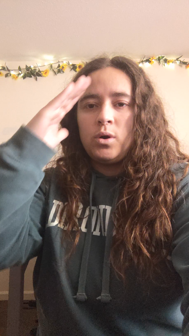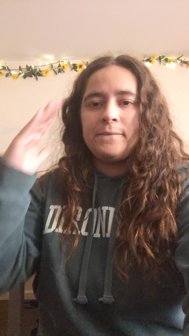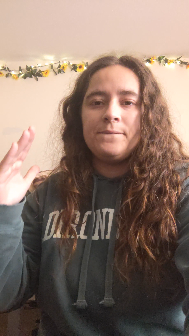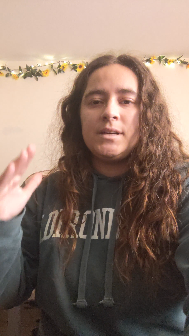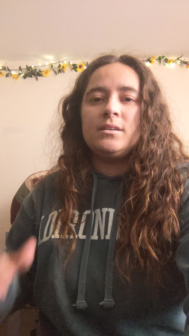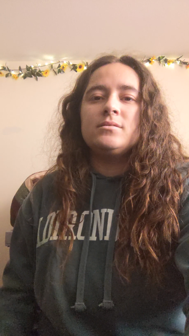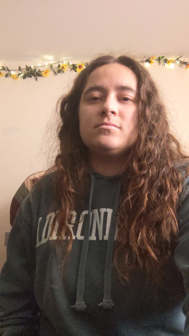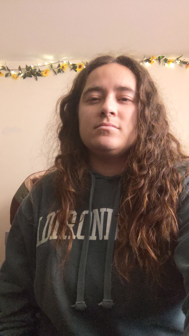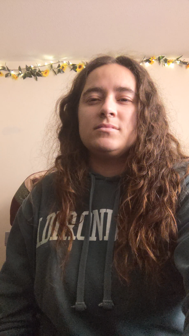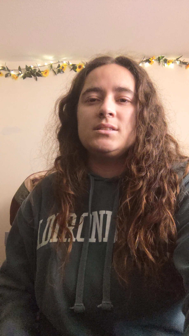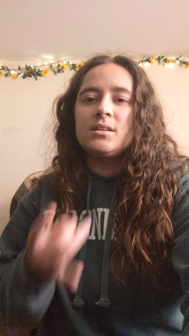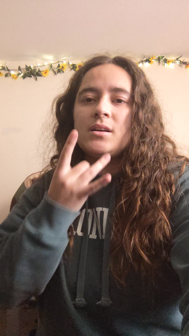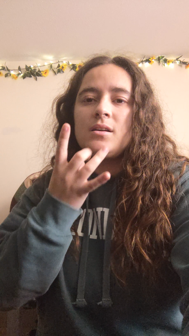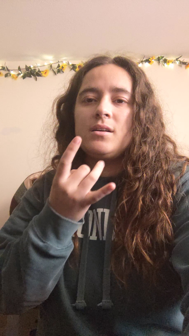light bulb